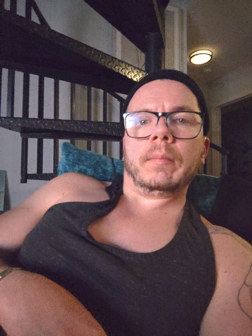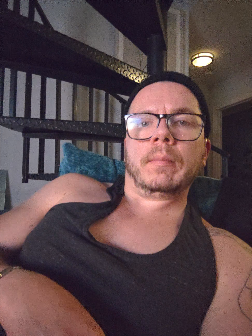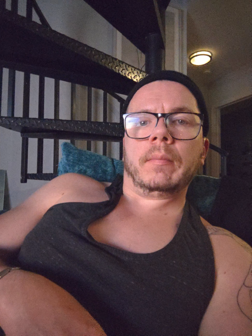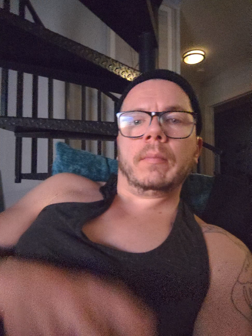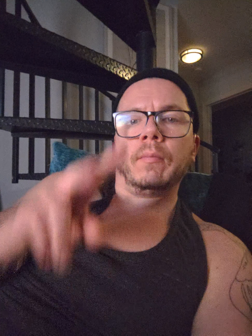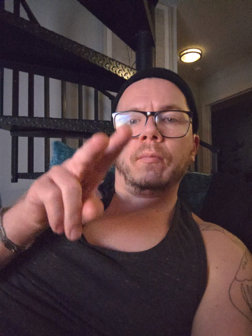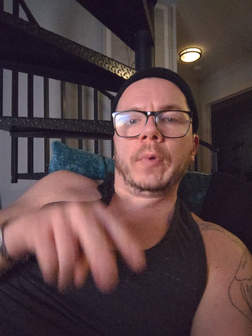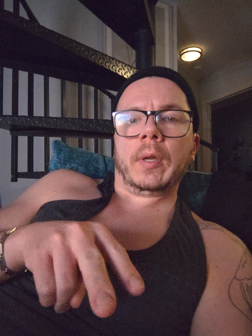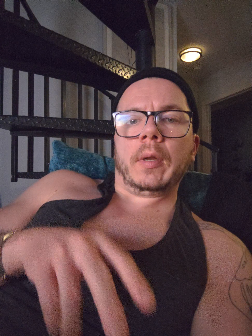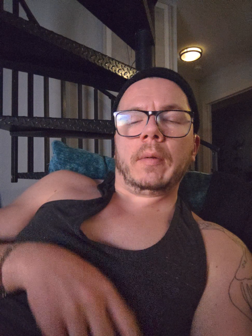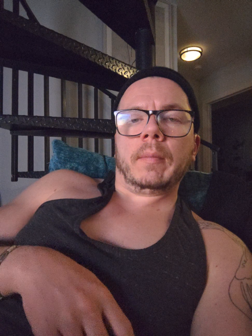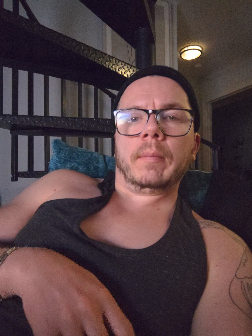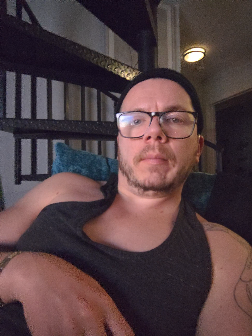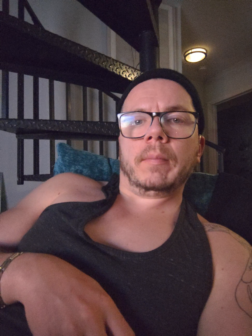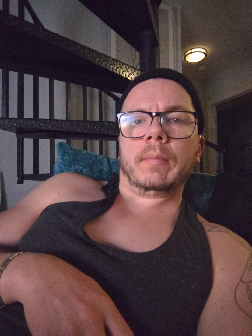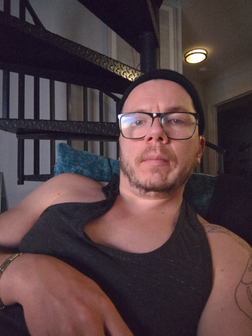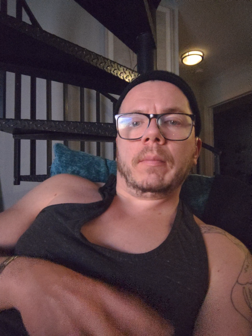read